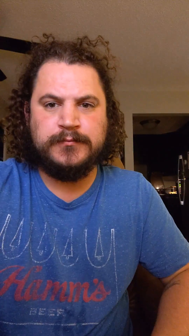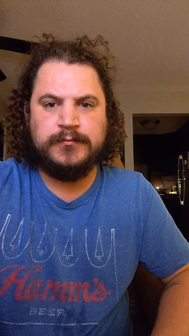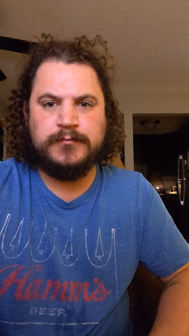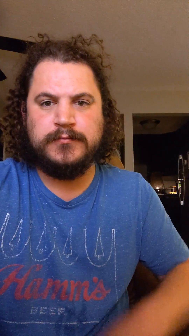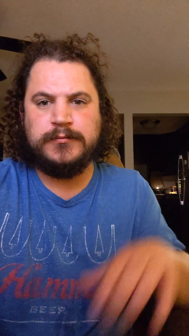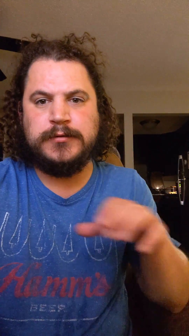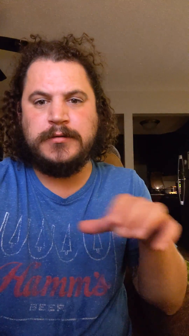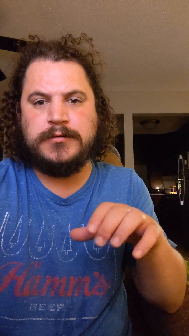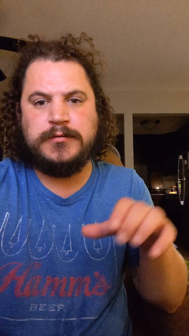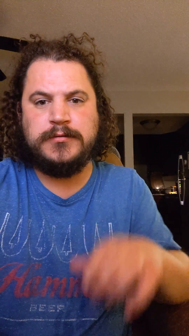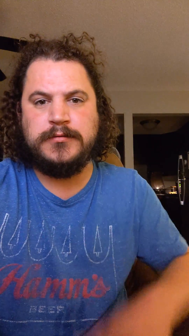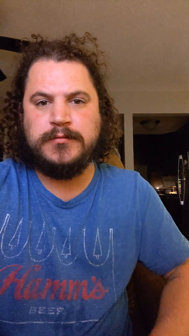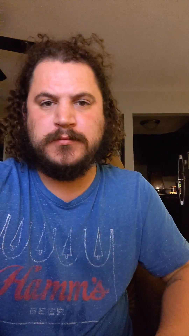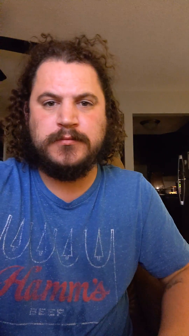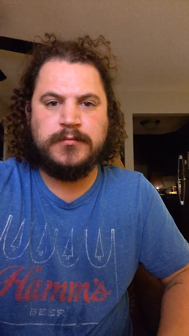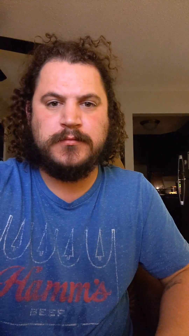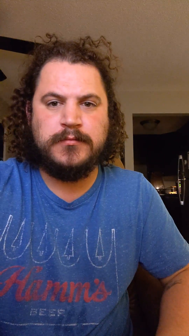does